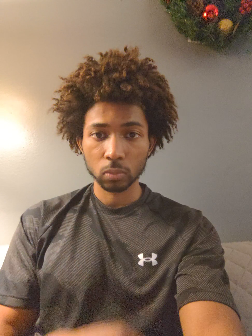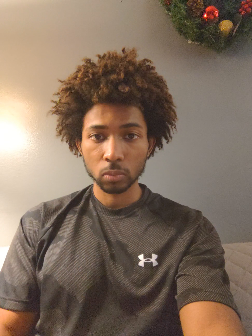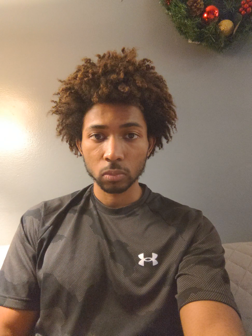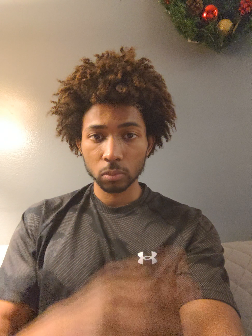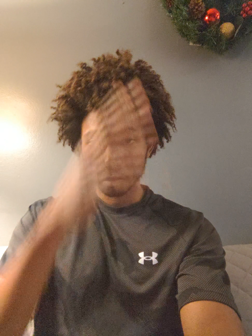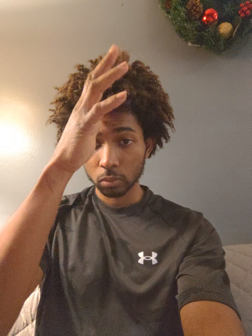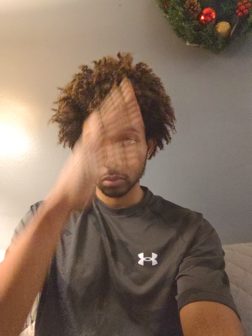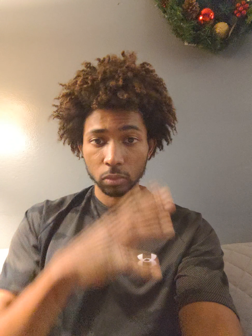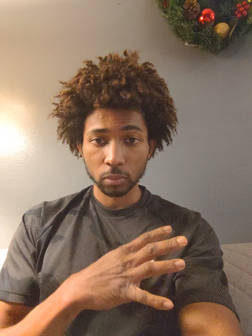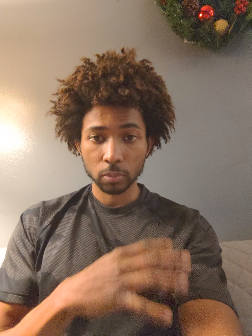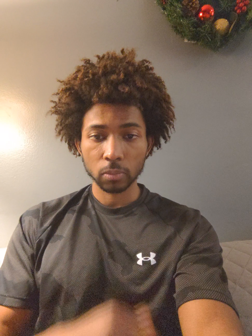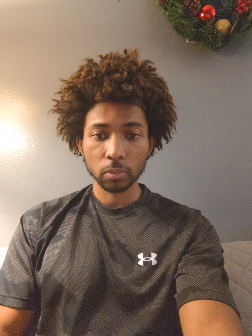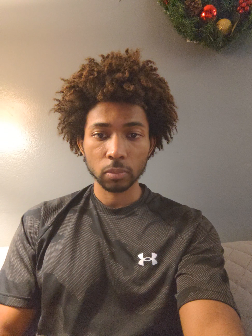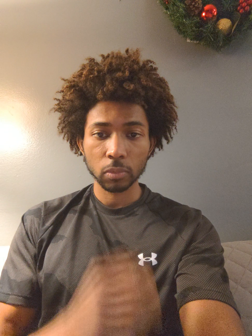man